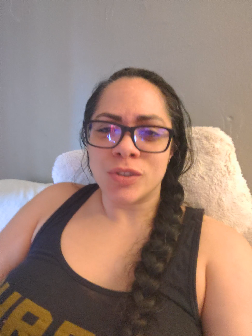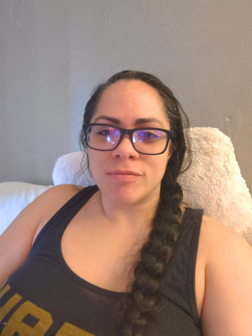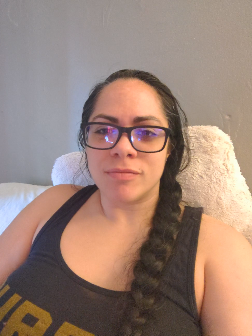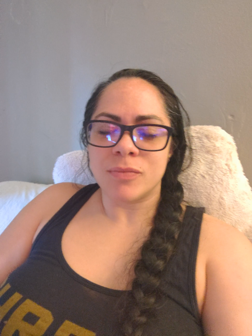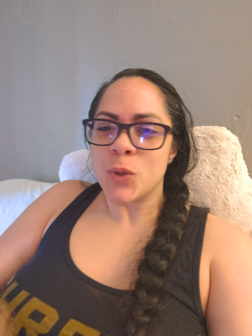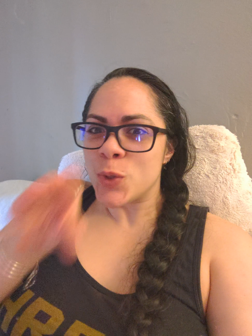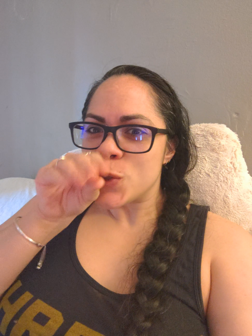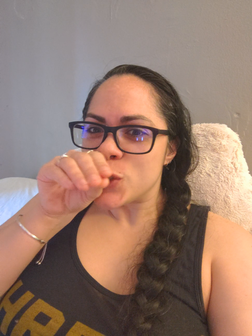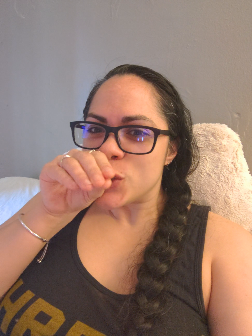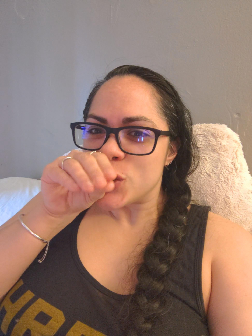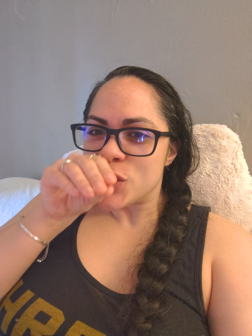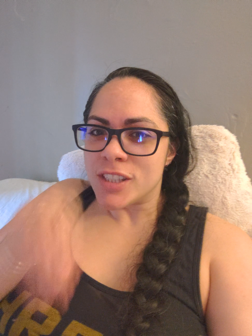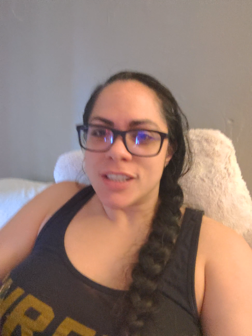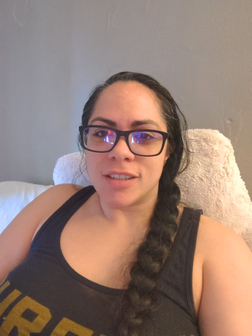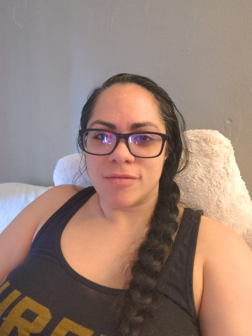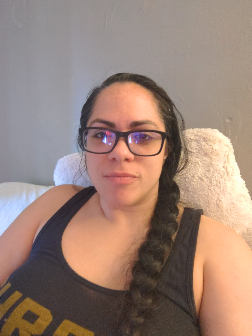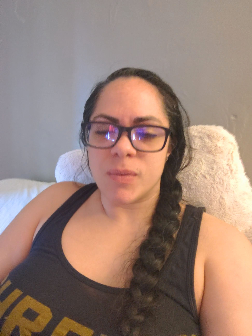goose